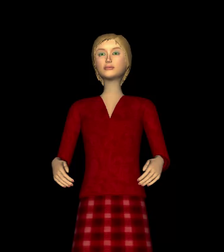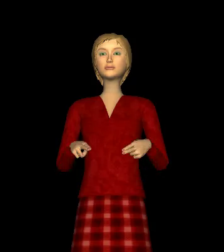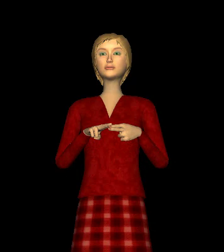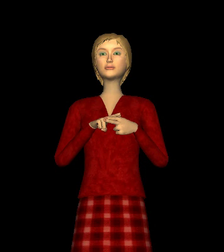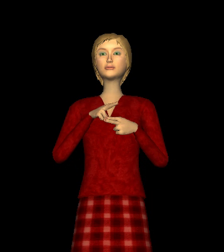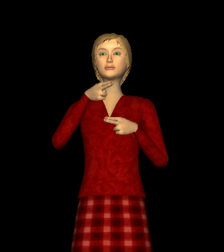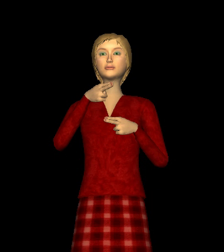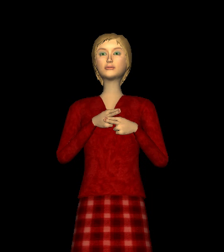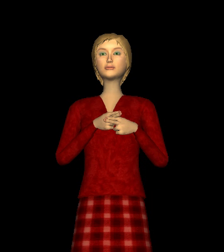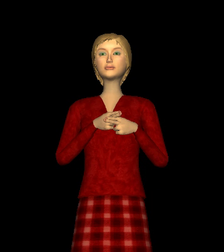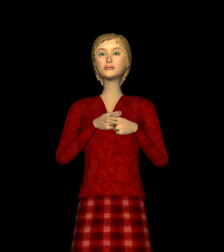اسم